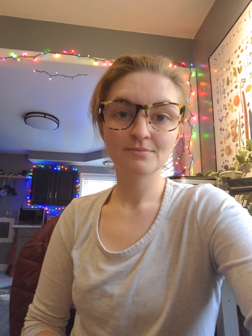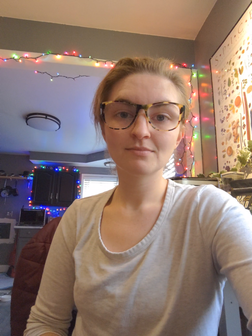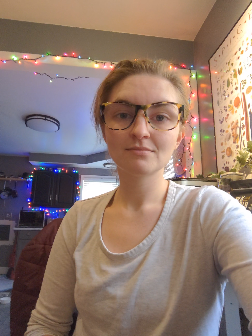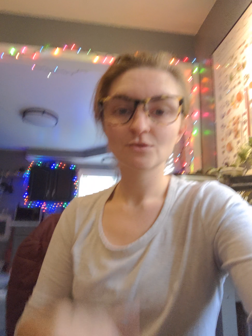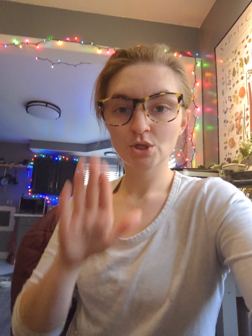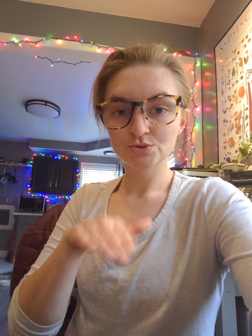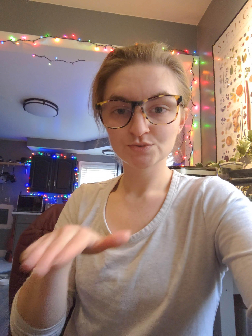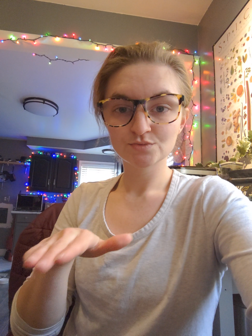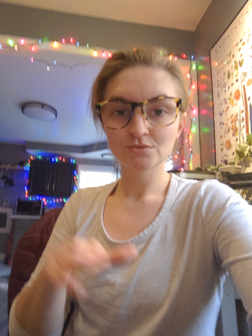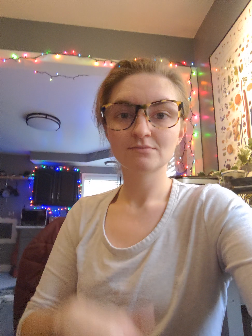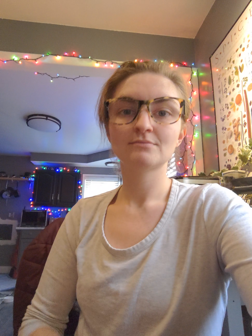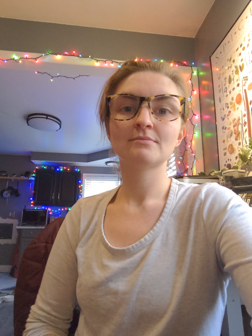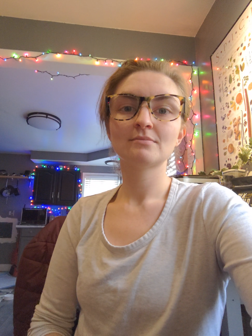child